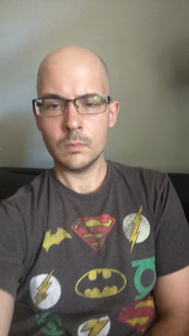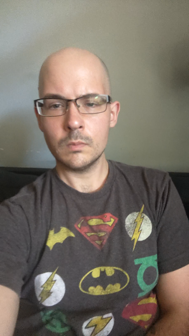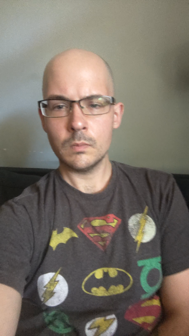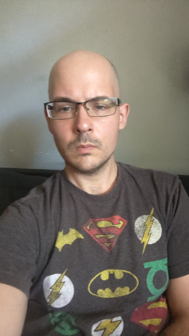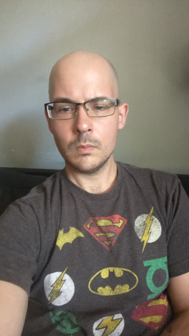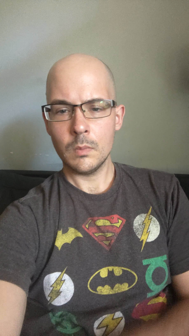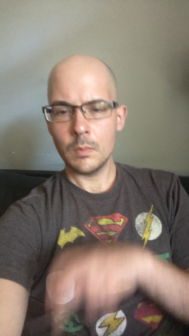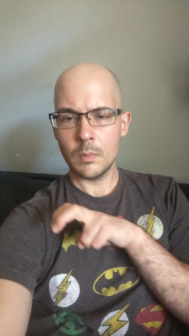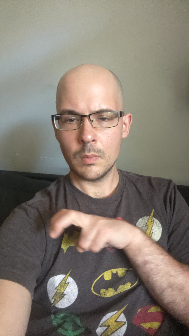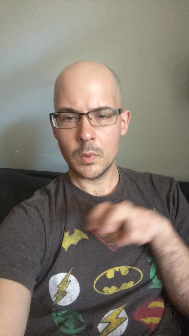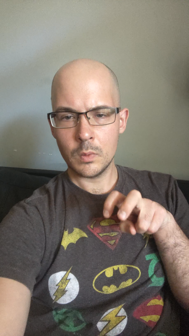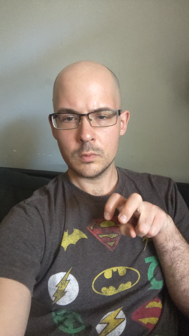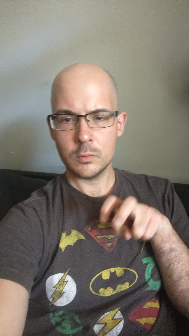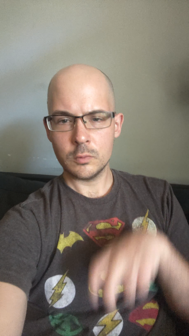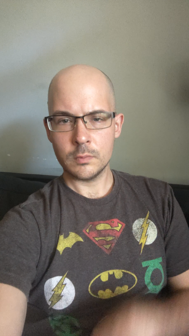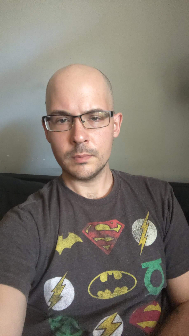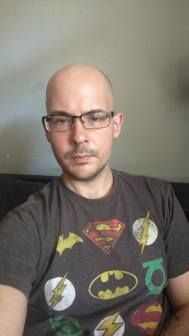porch